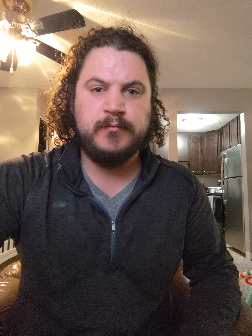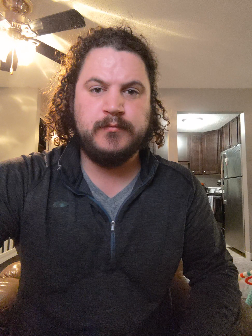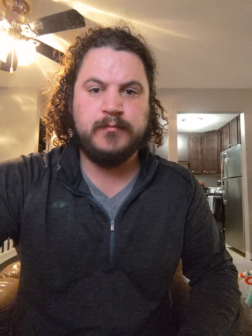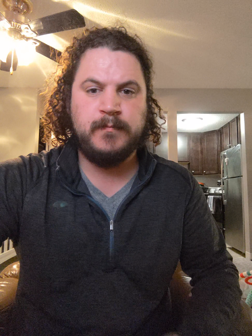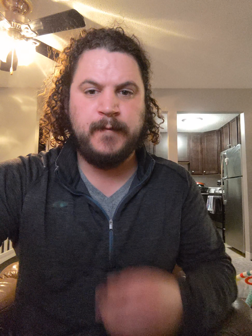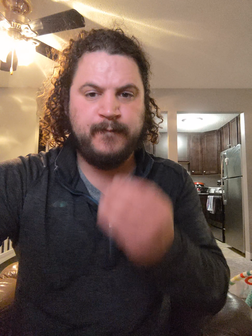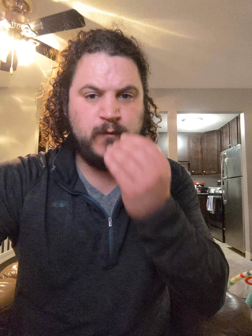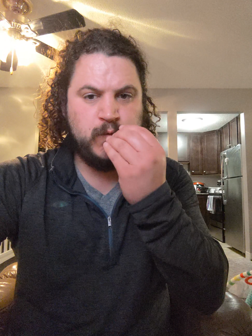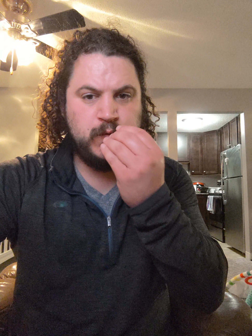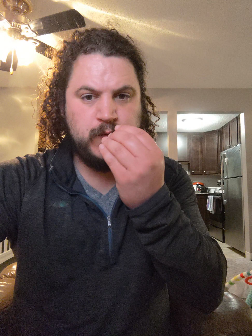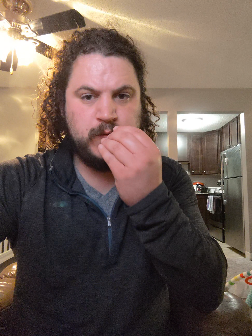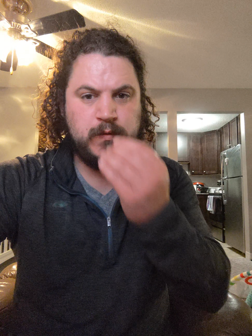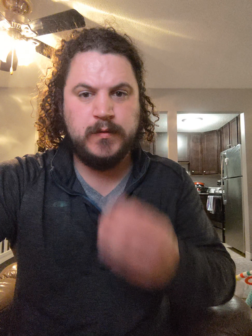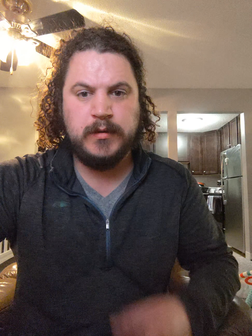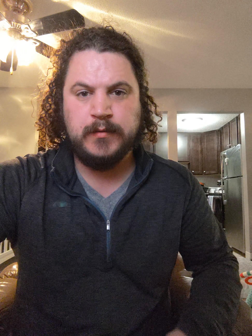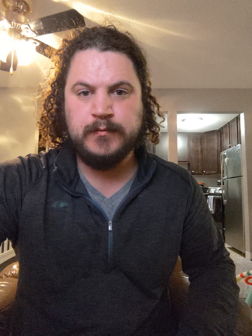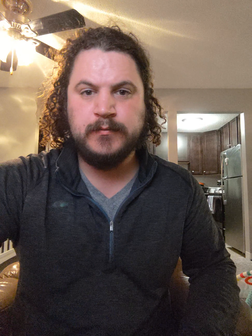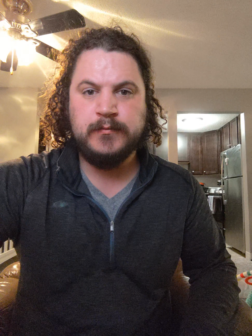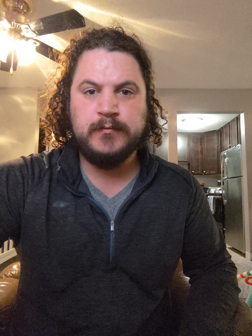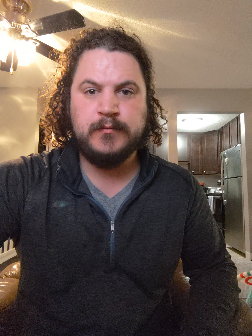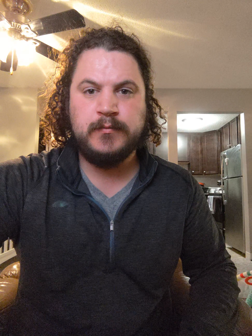food